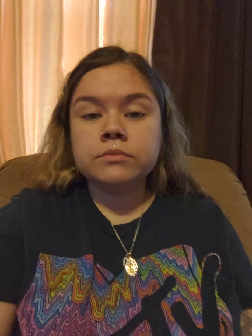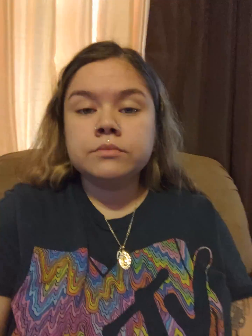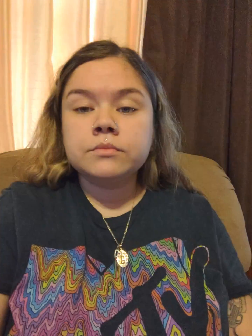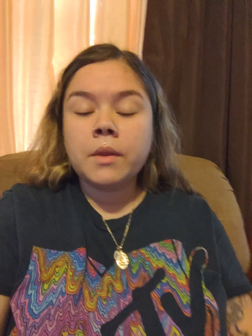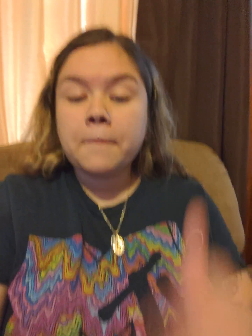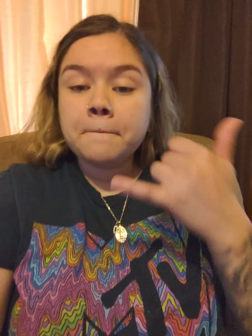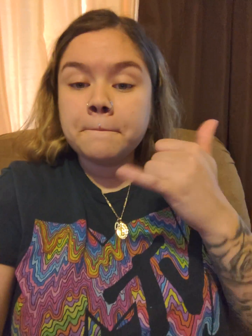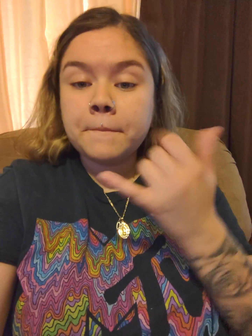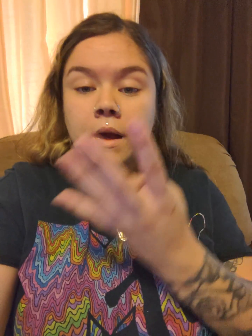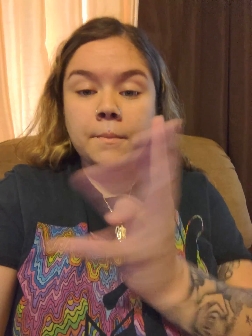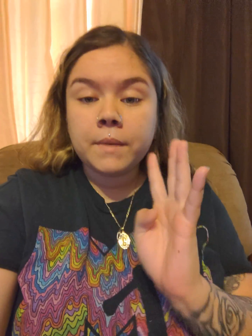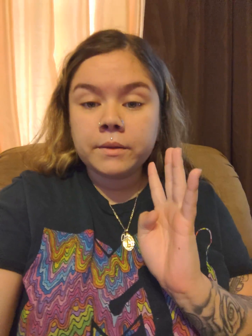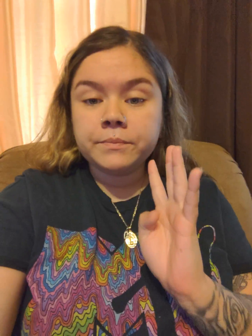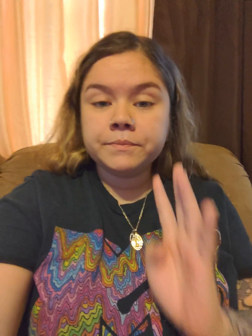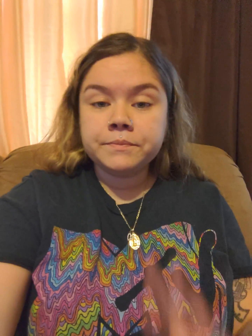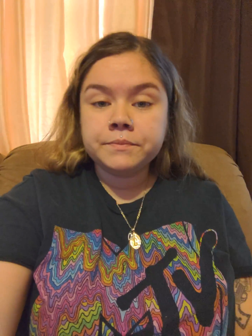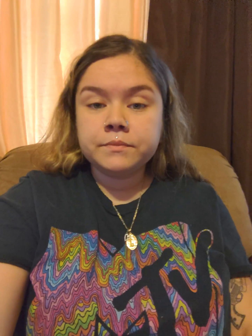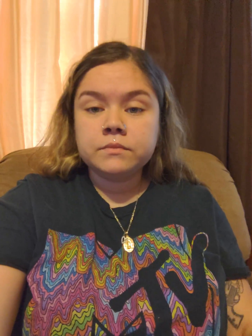playpen